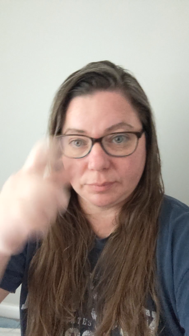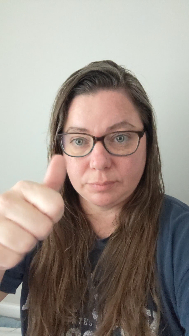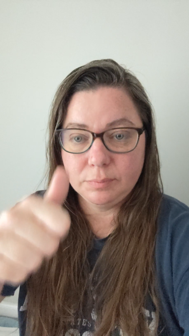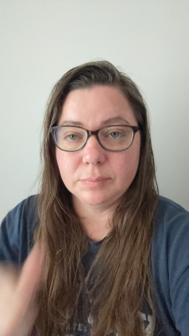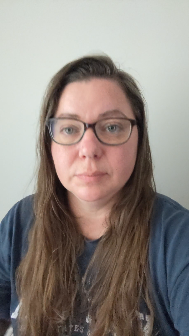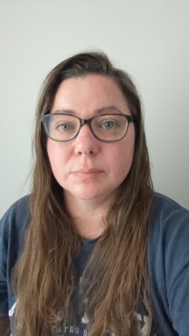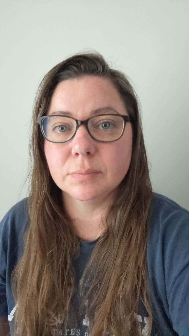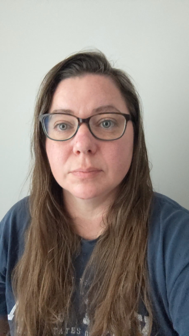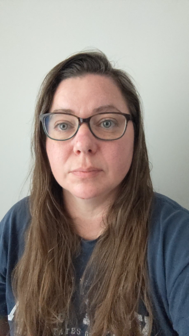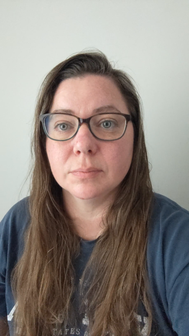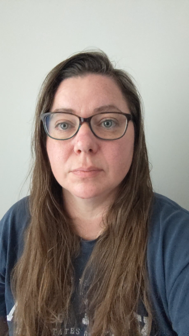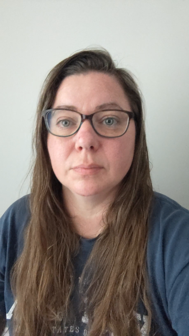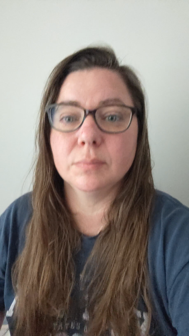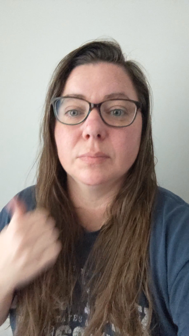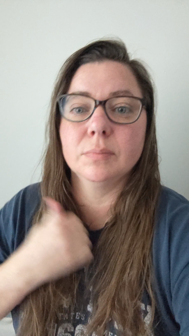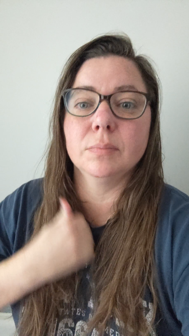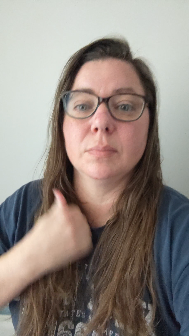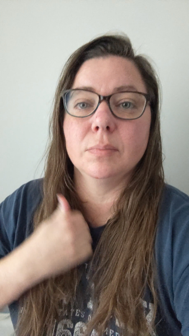bathtub